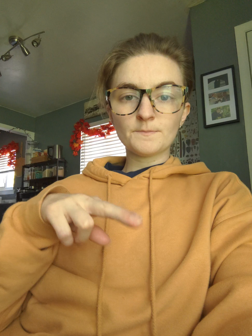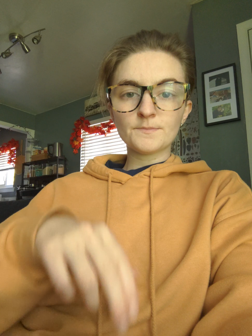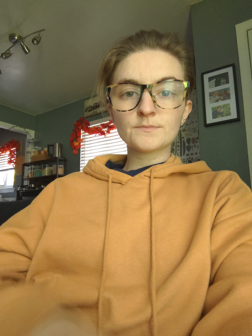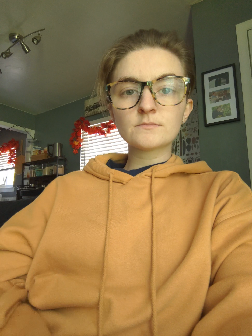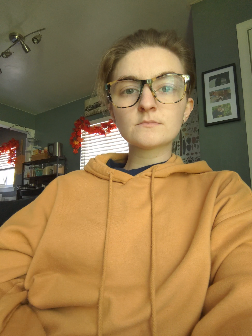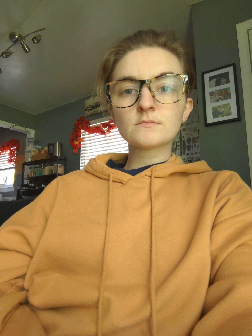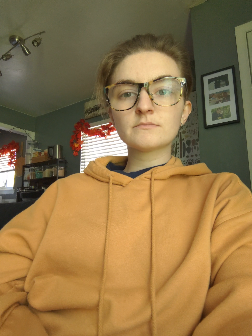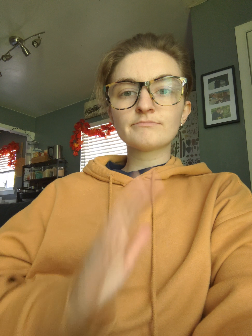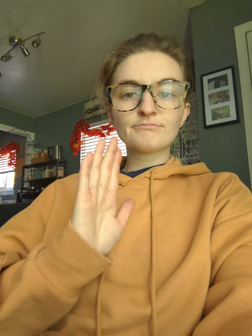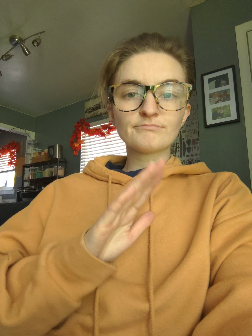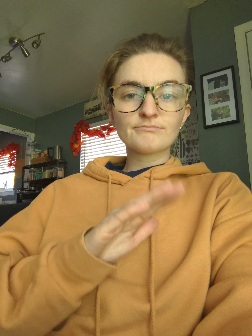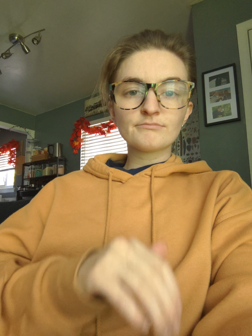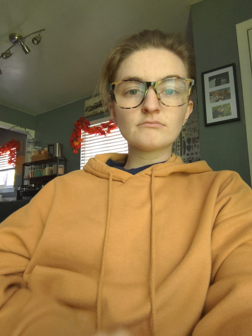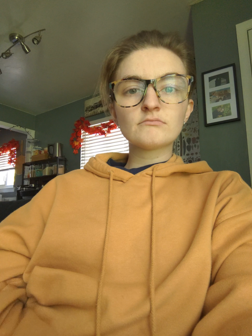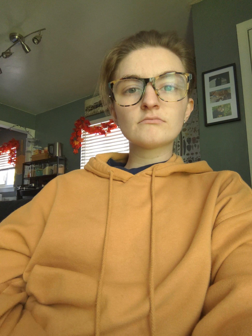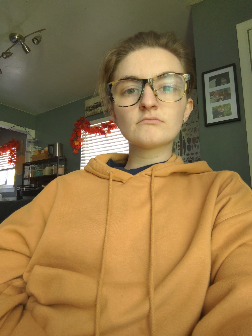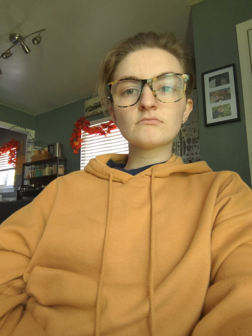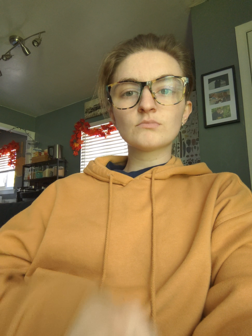clap